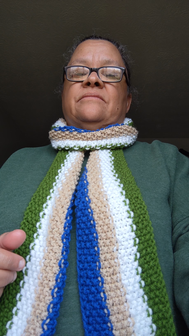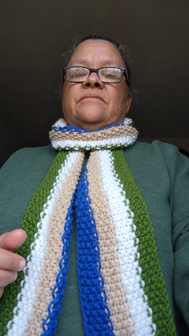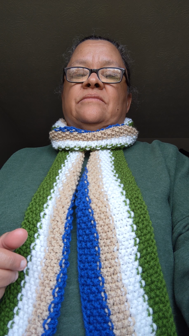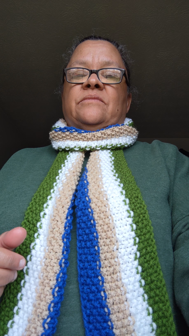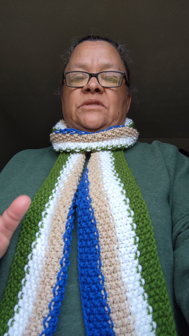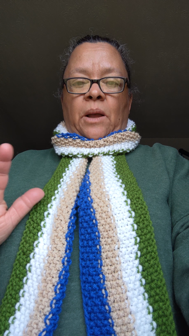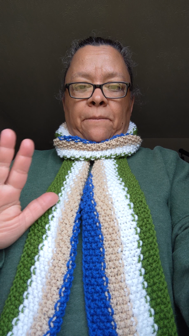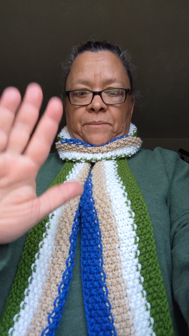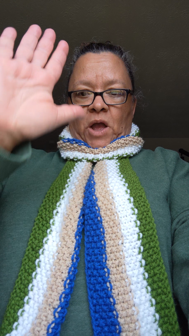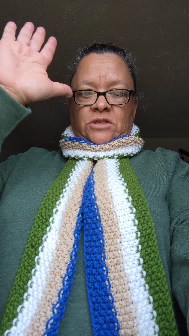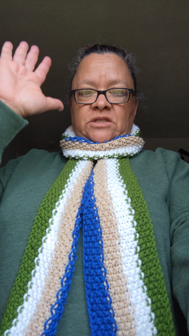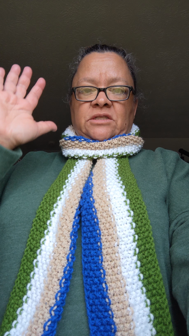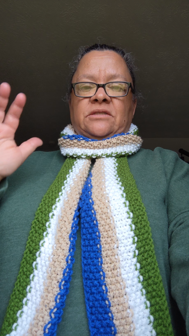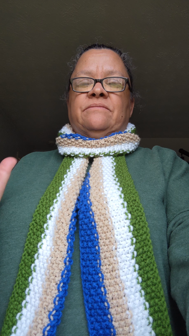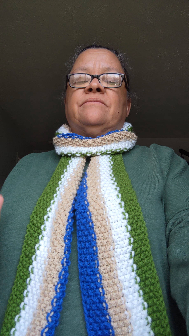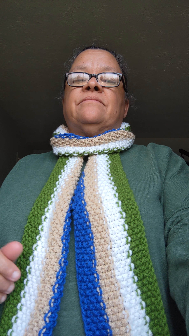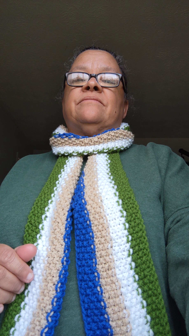push